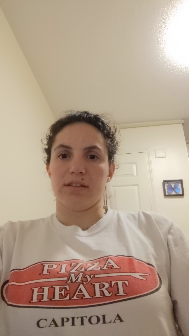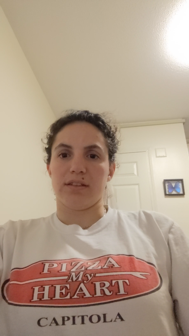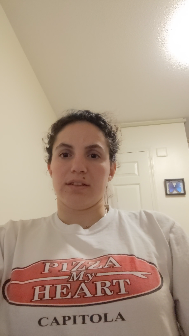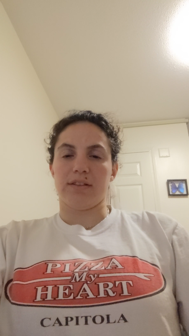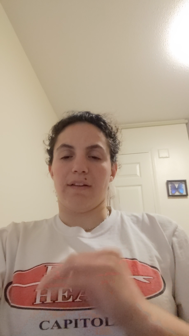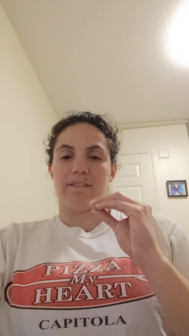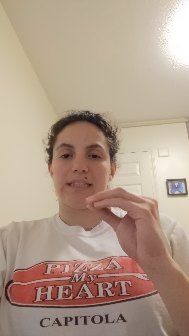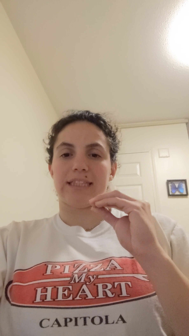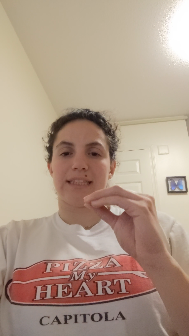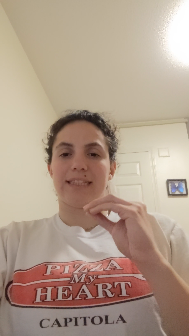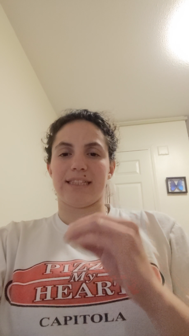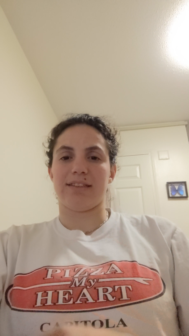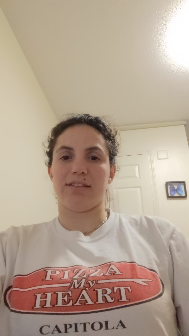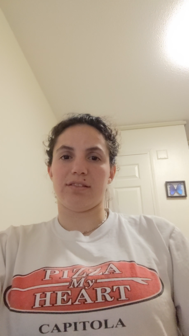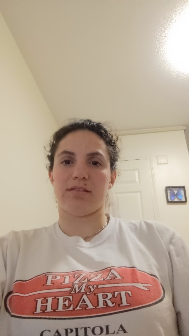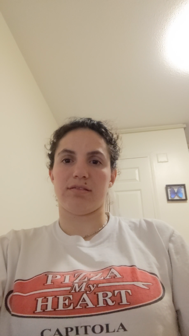fix